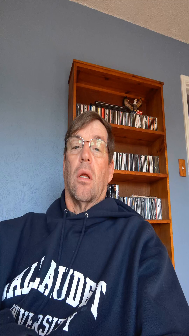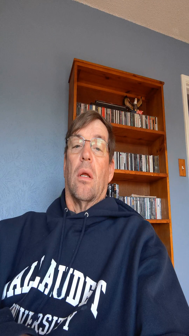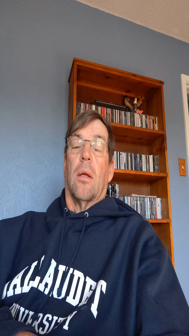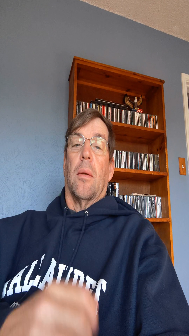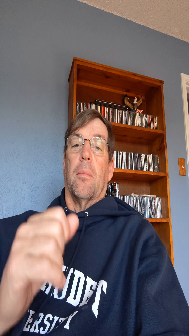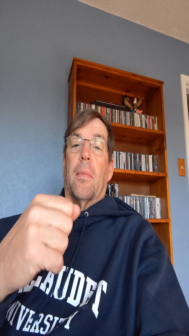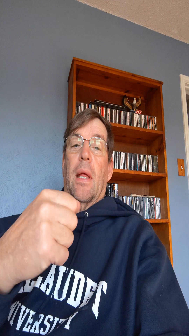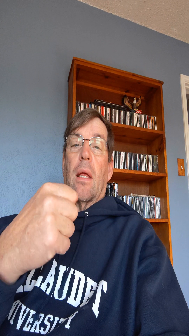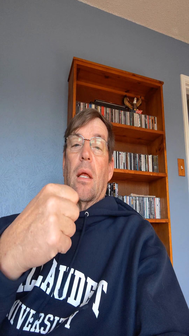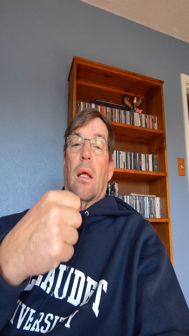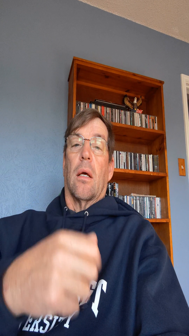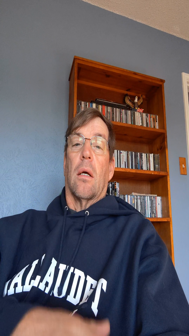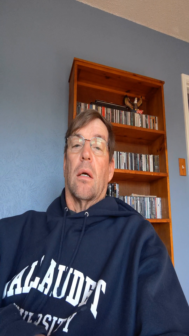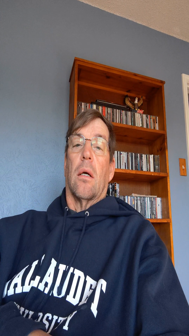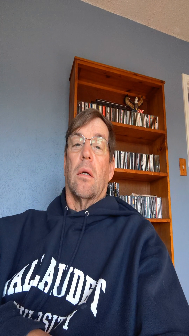make